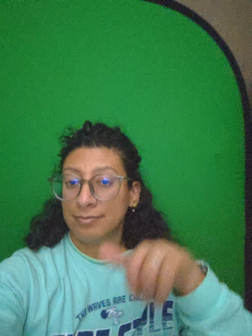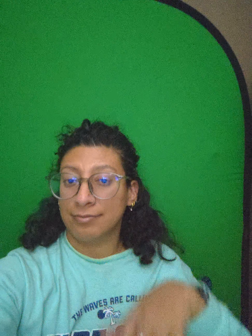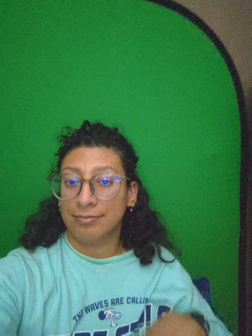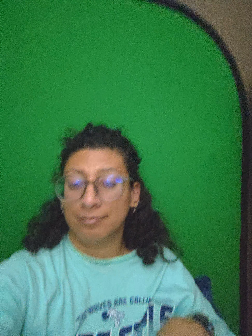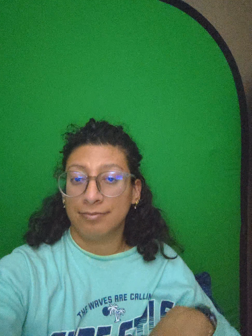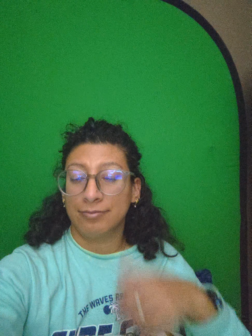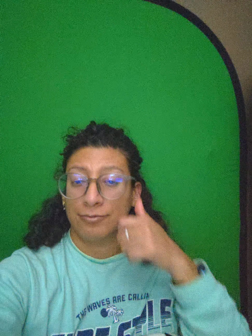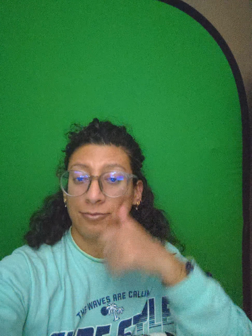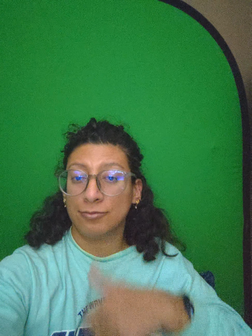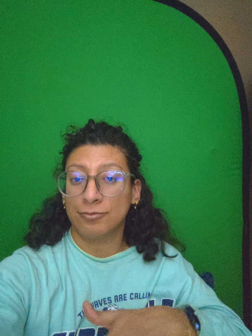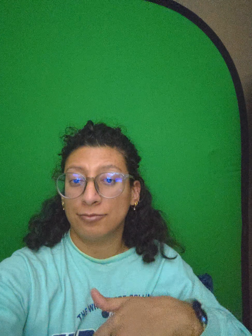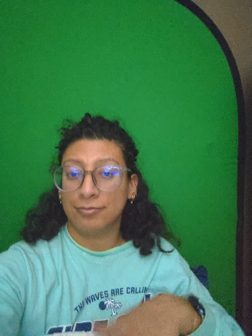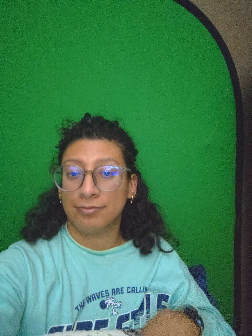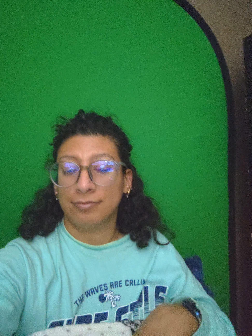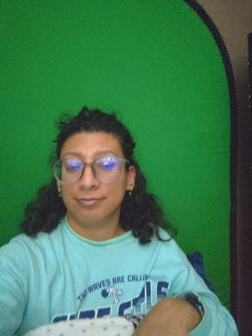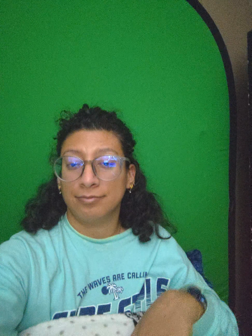girl